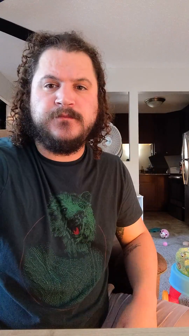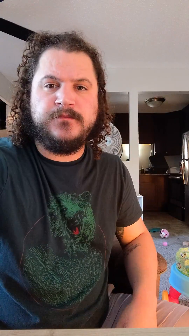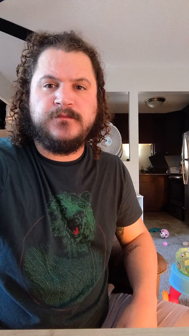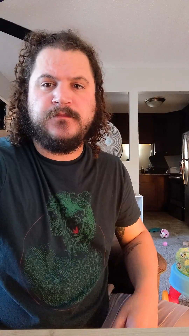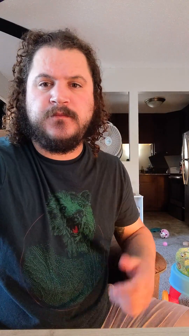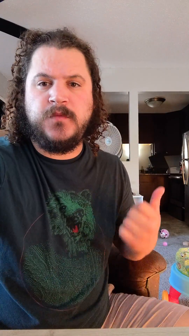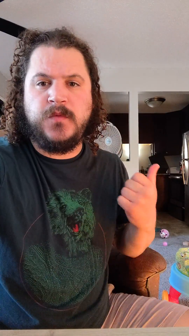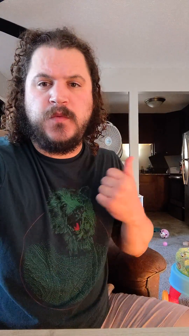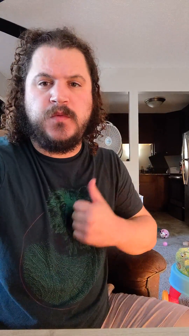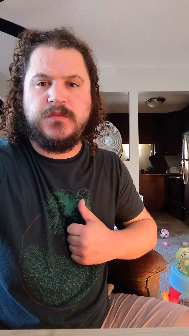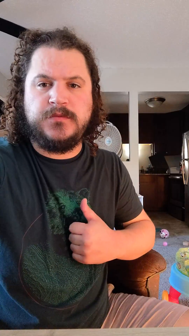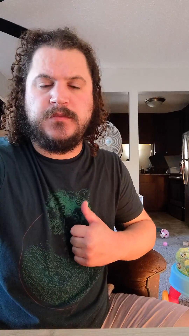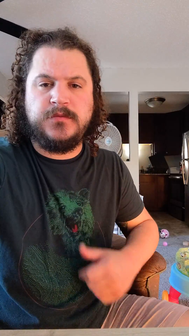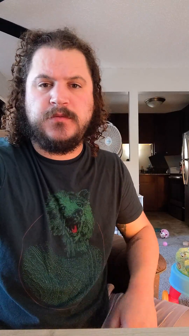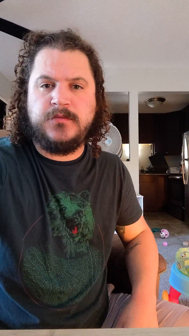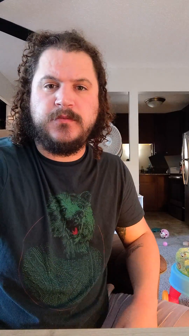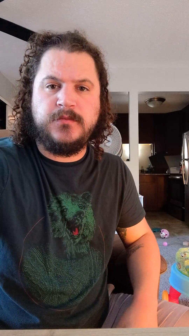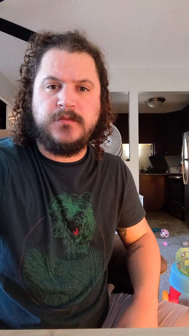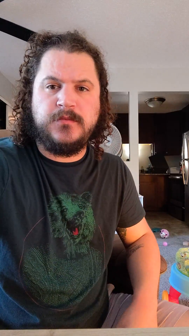coats